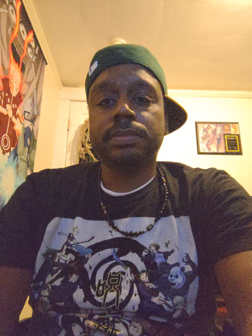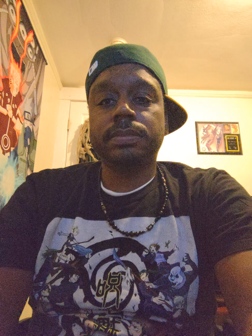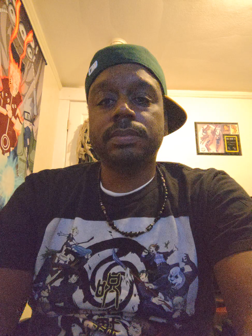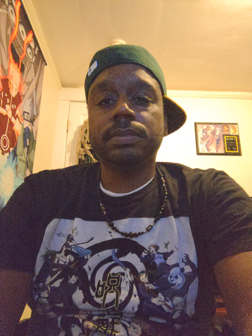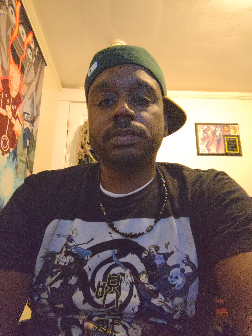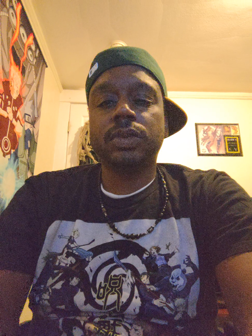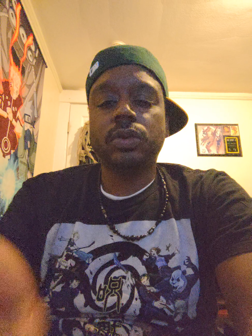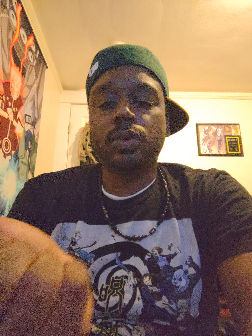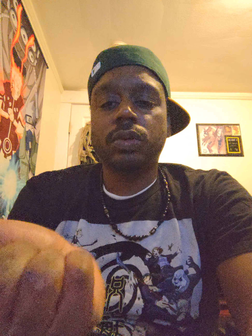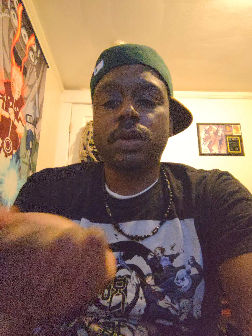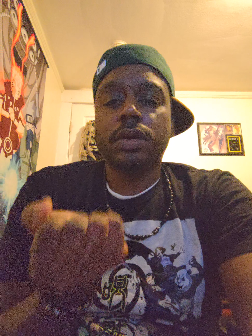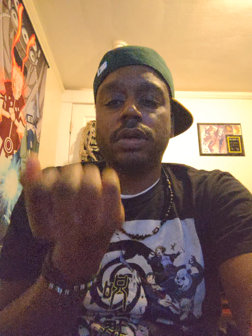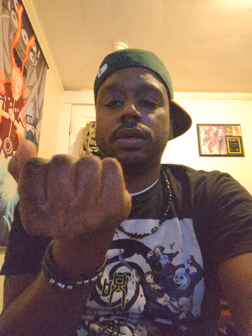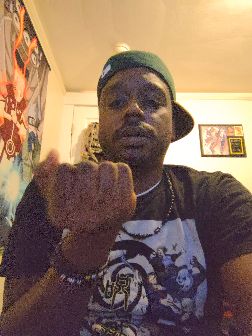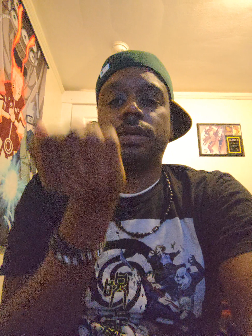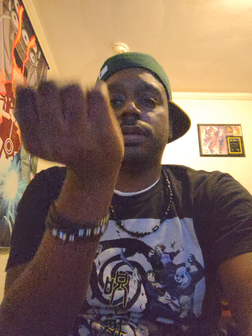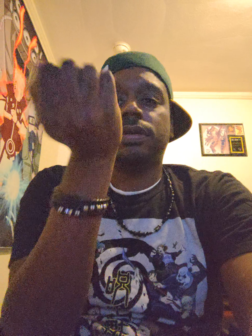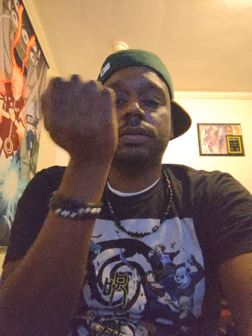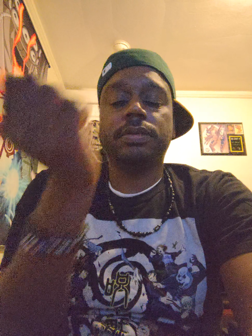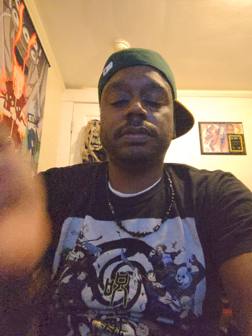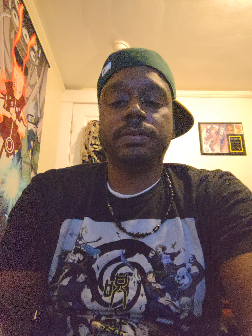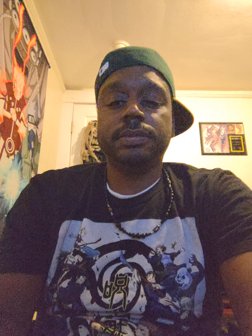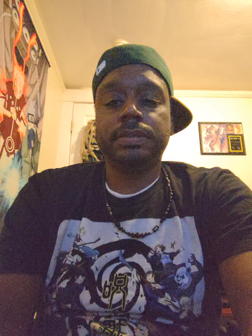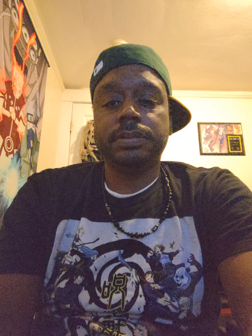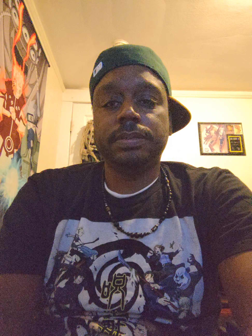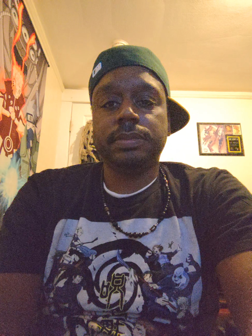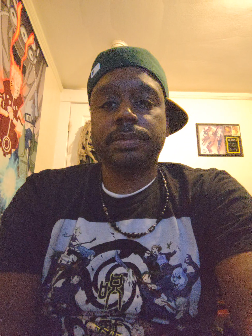drawer